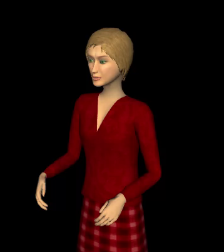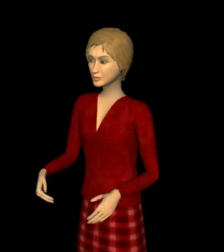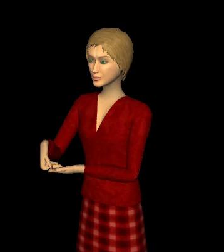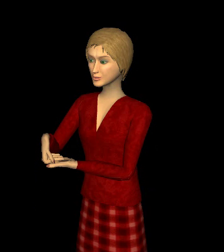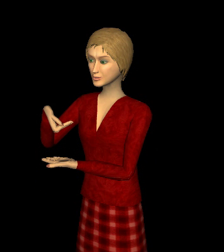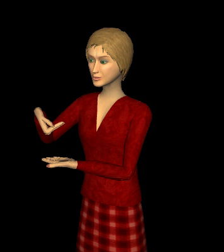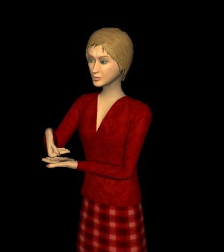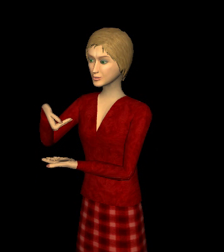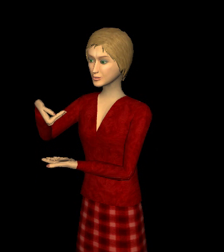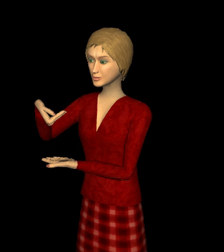حساء